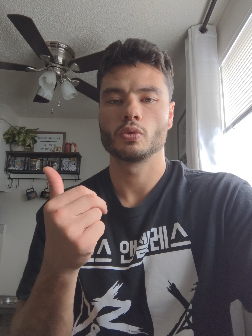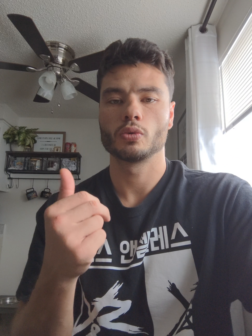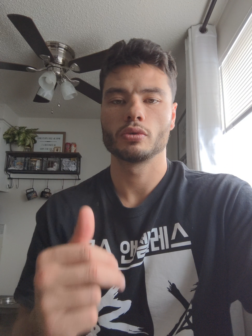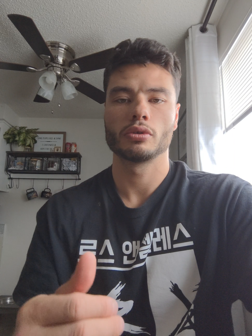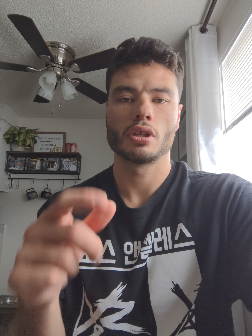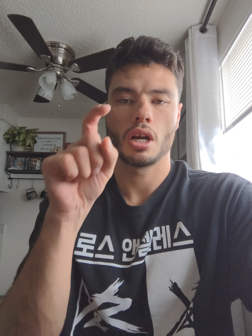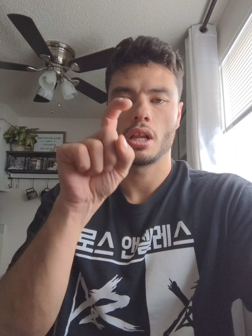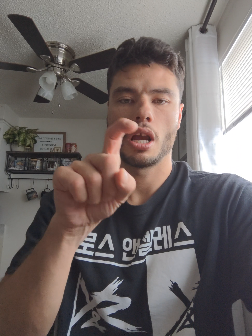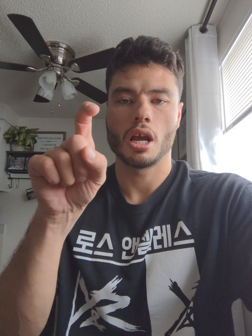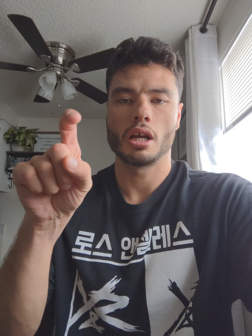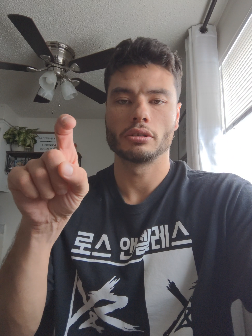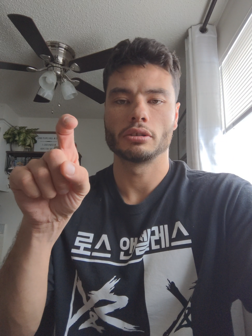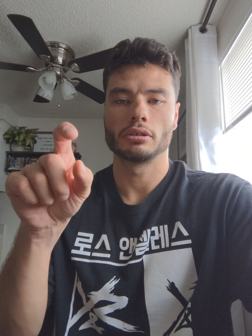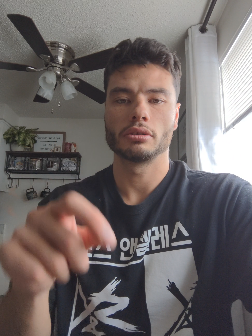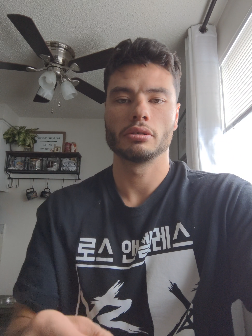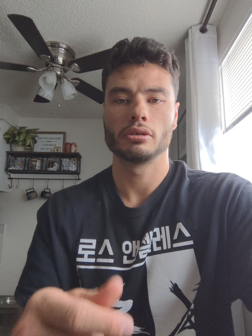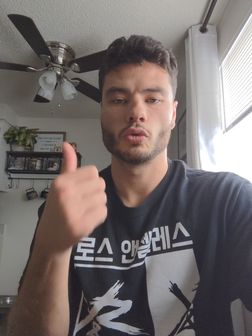closet